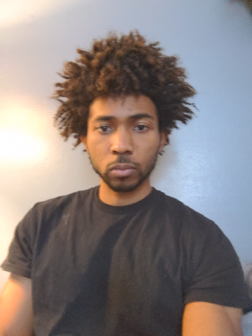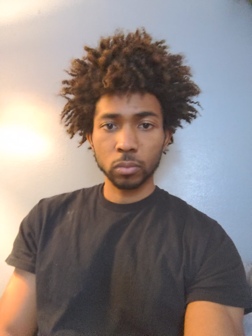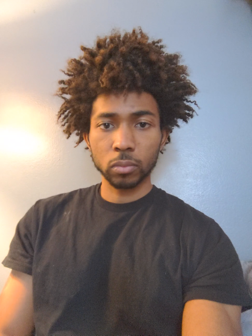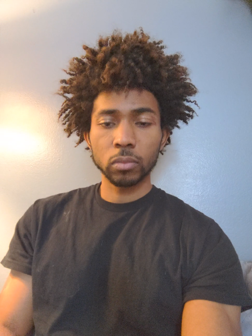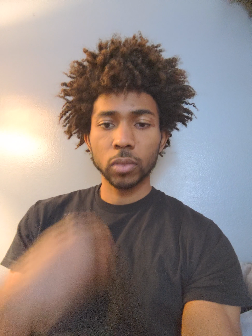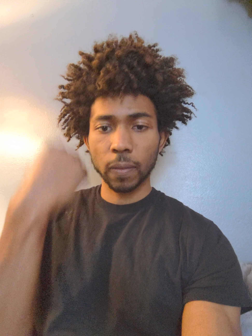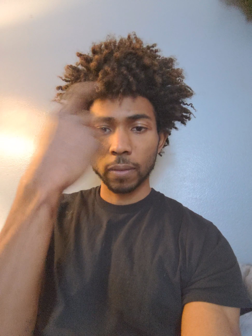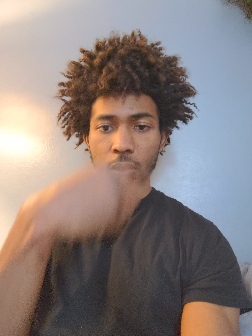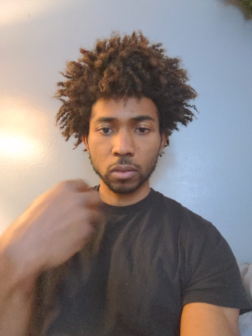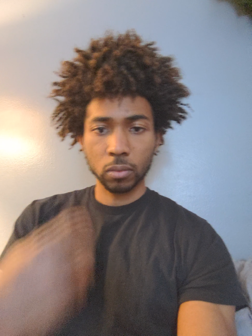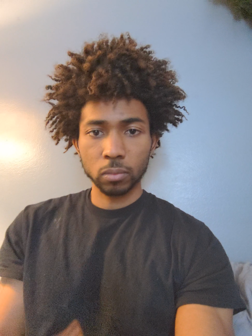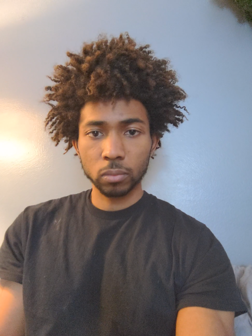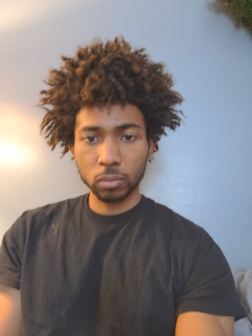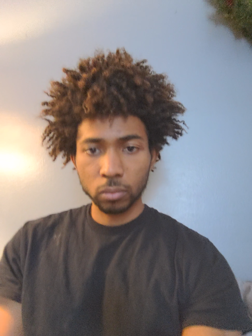face